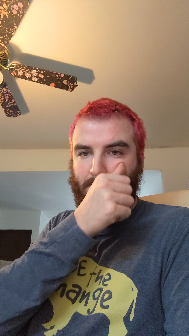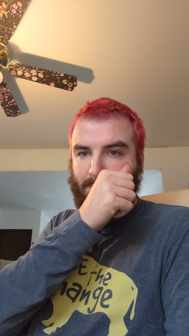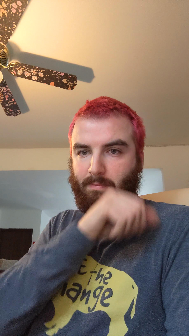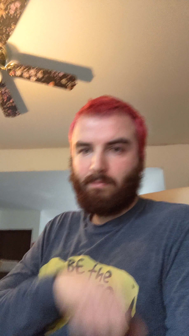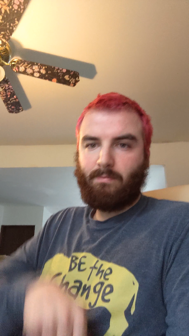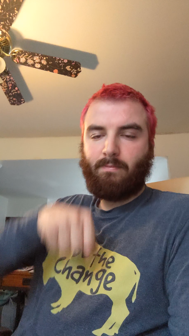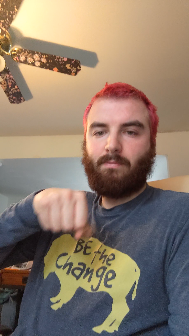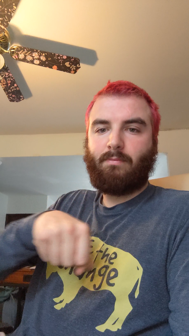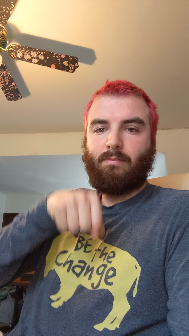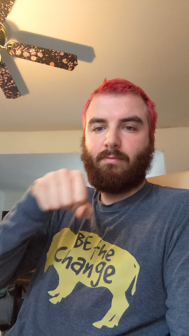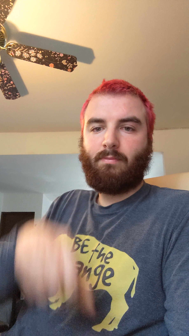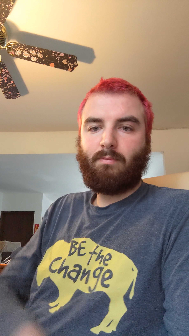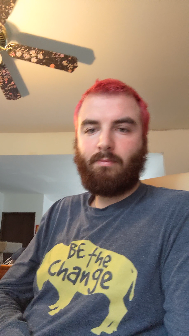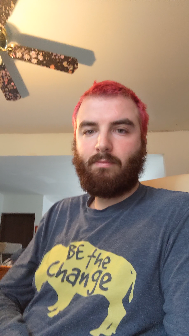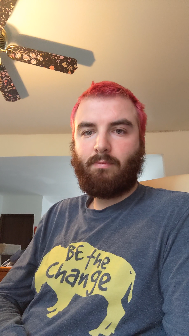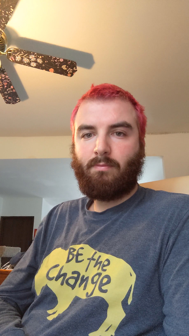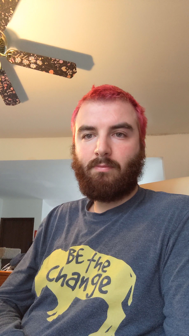bicycle